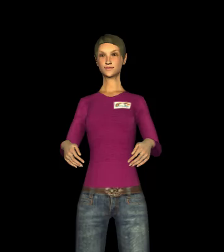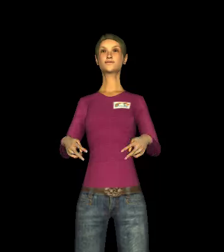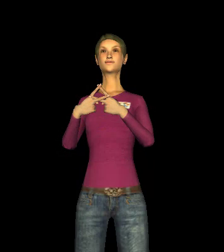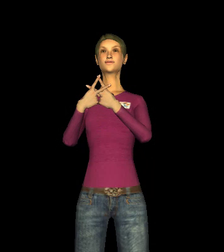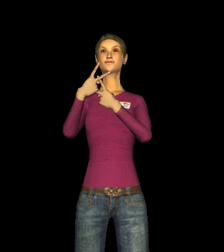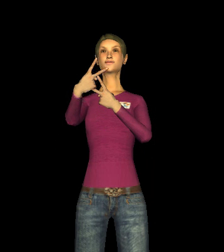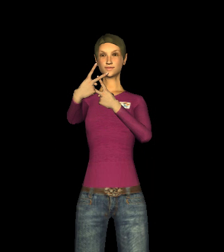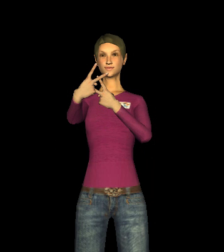أمام